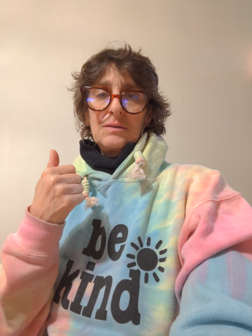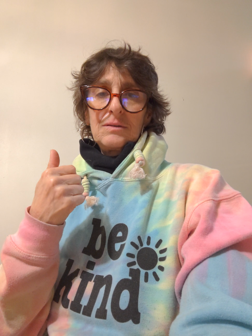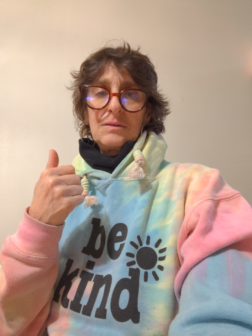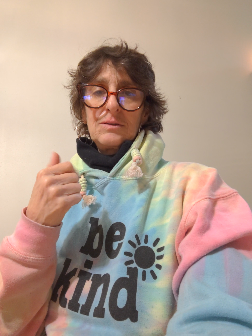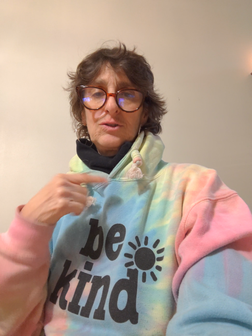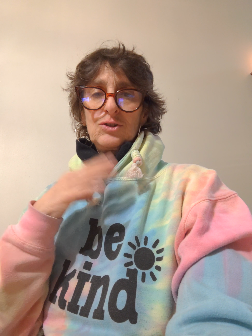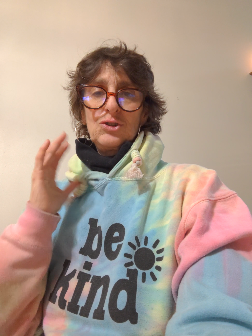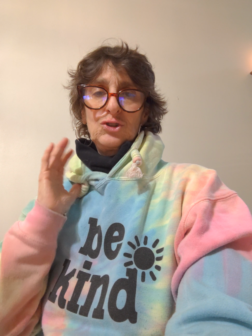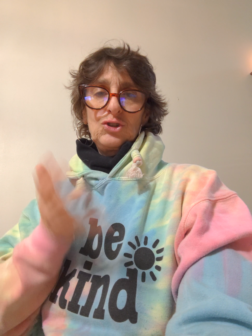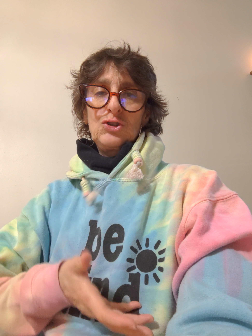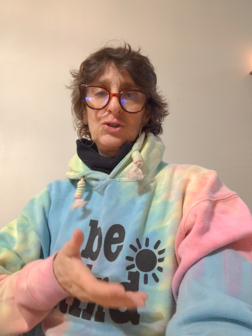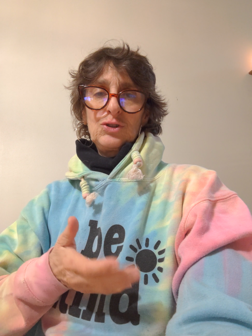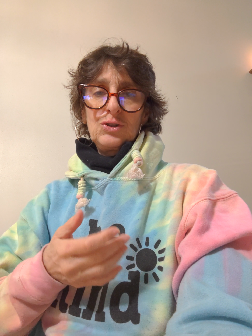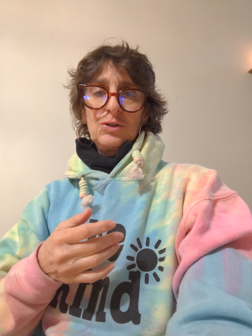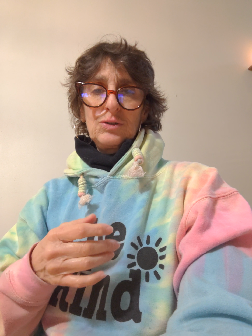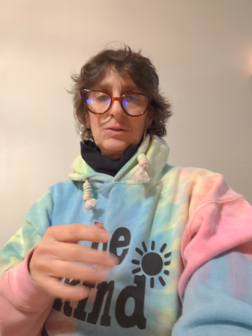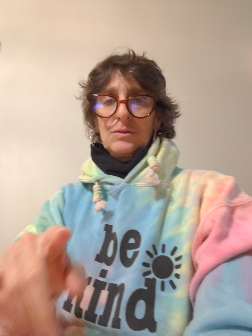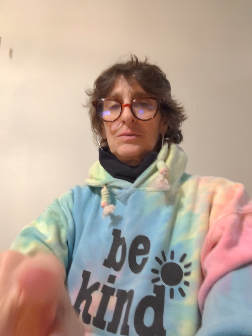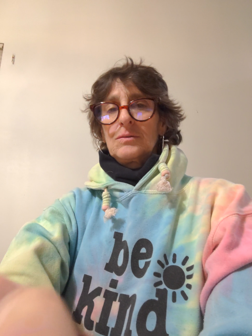shirt